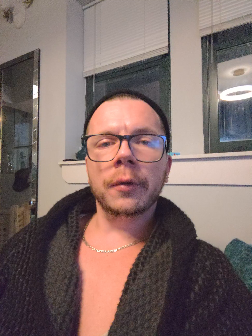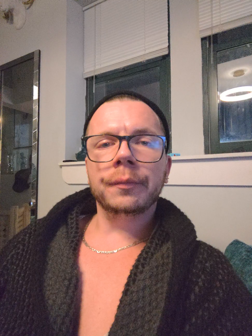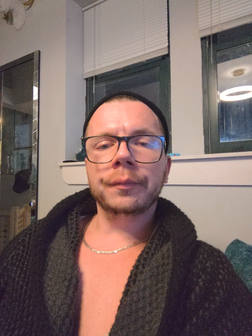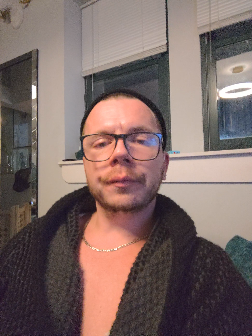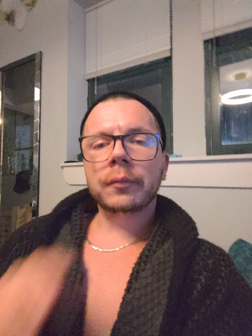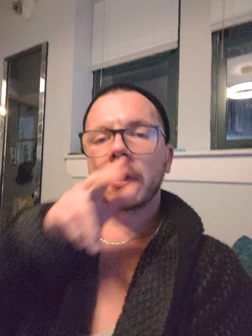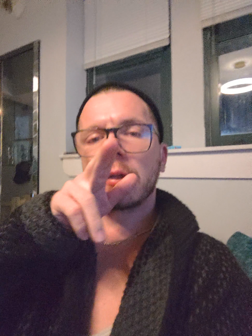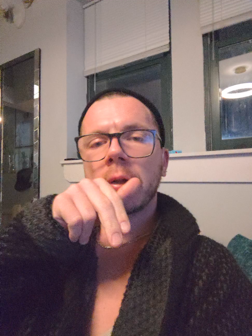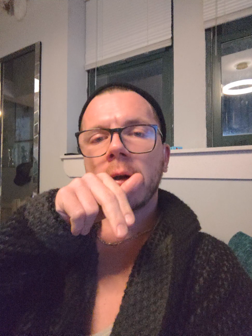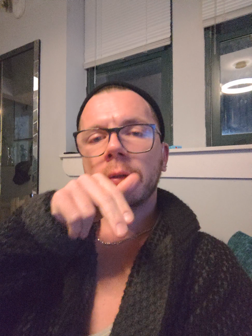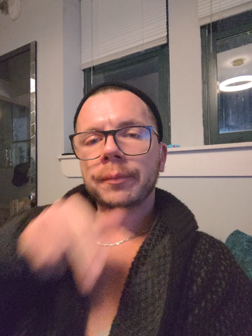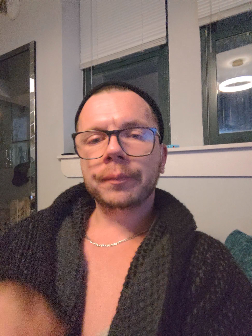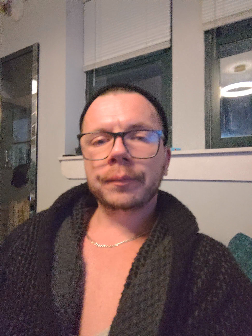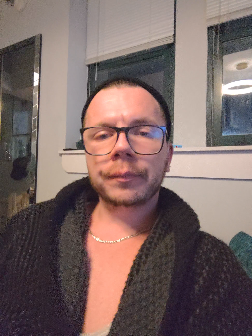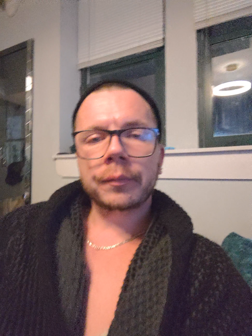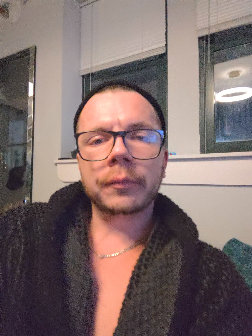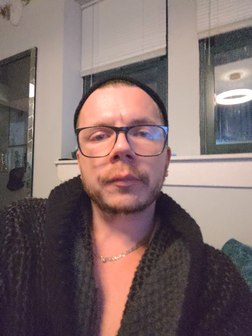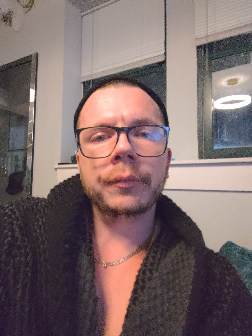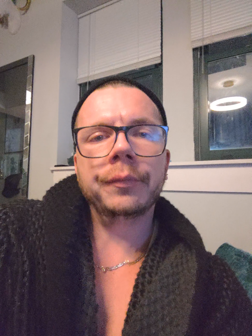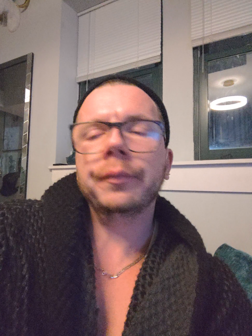tongue